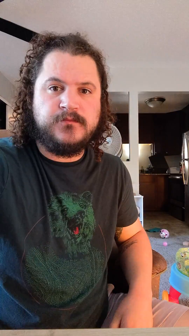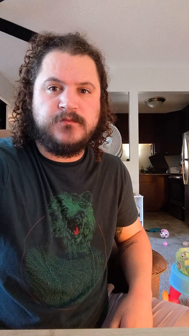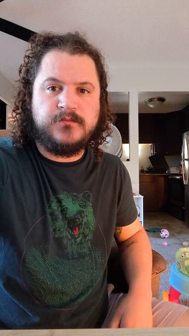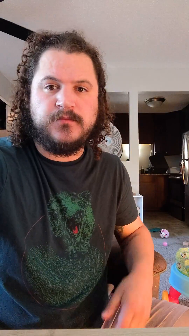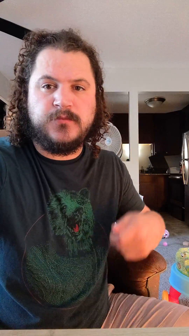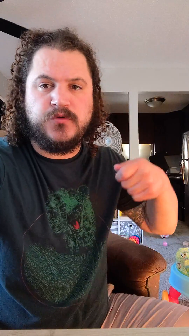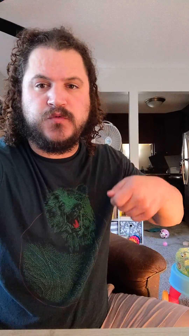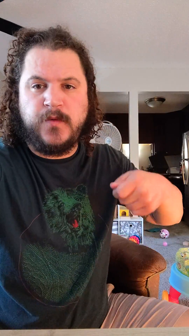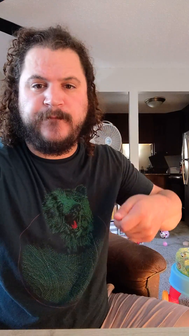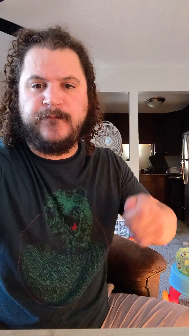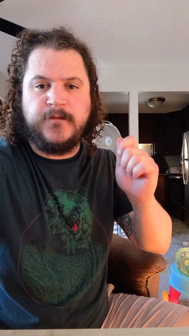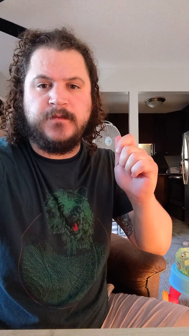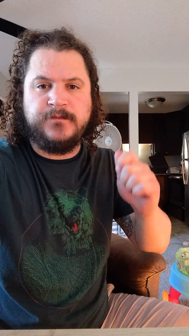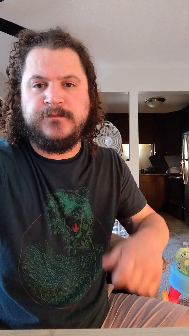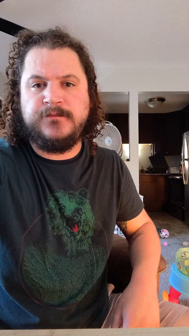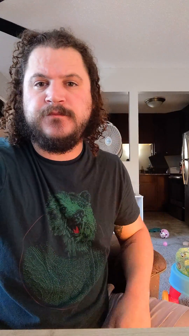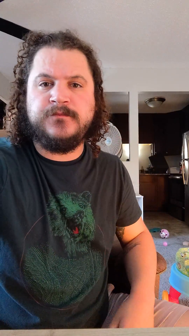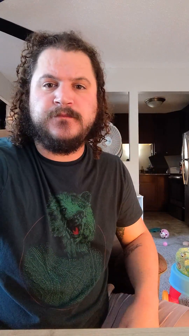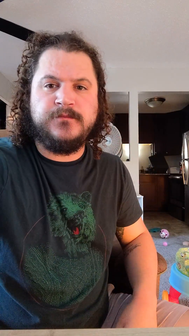shovel